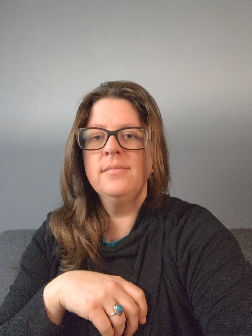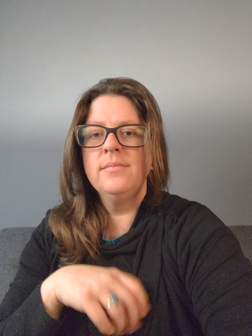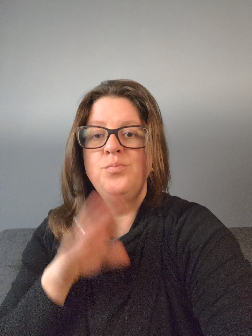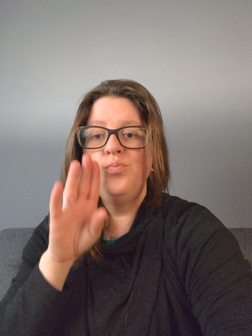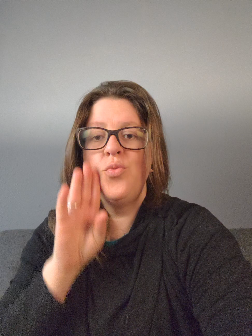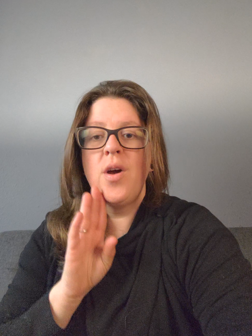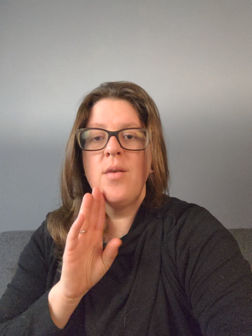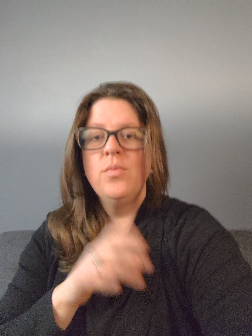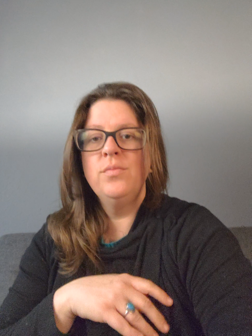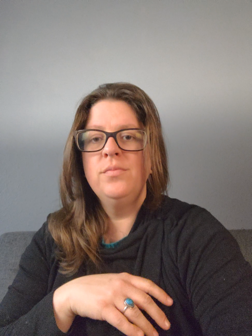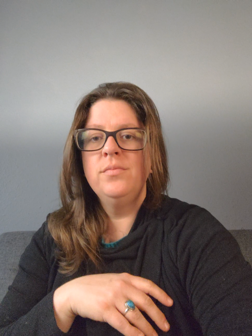brown